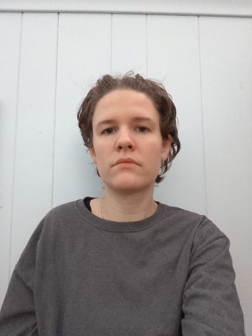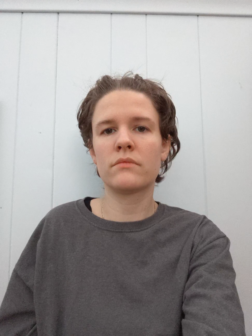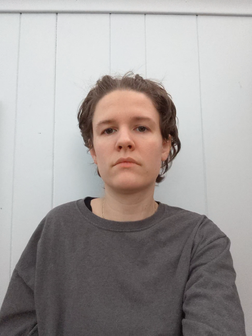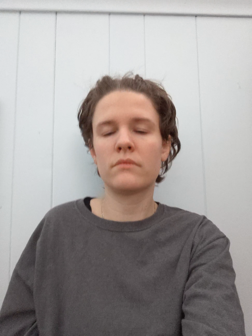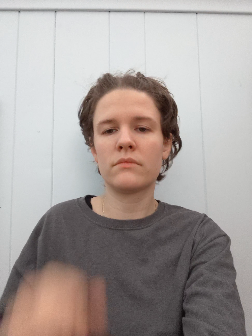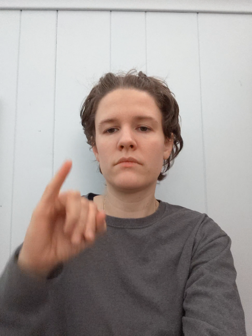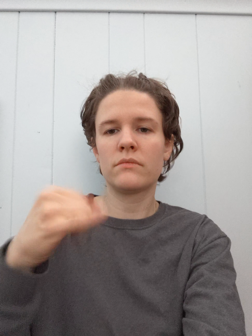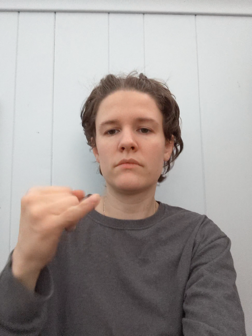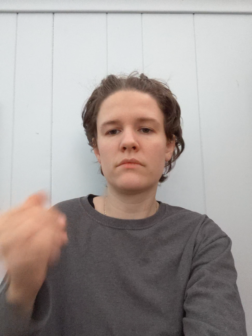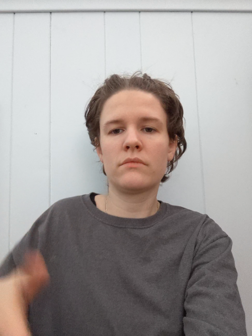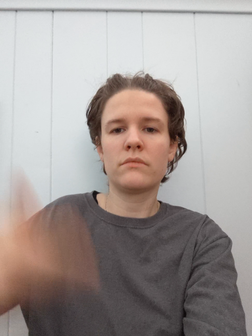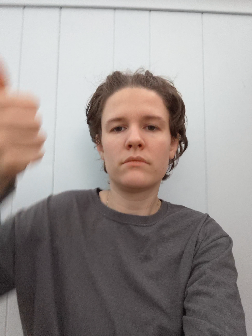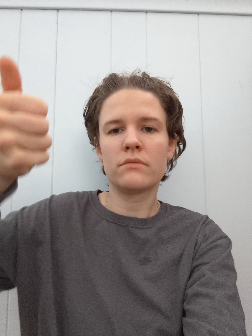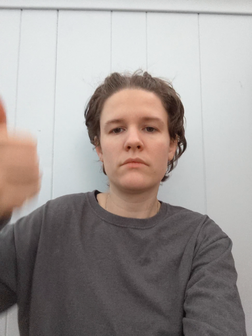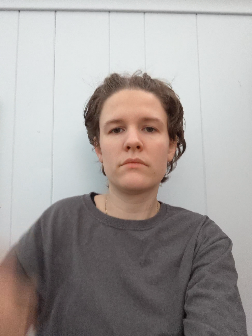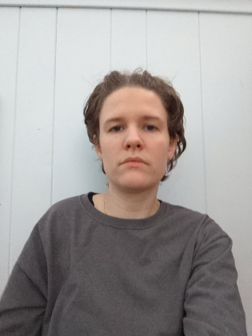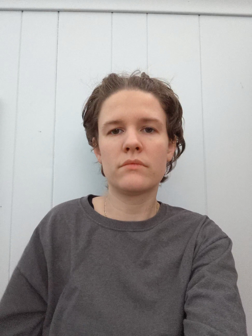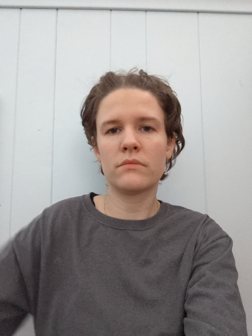jeans